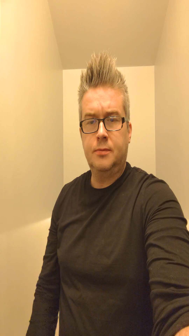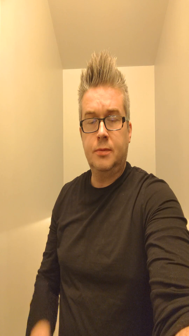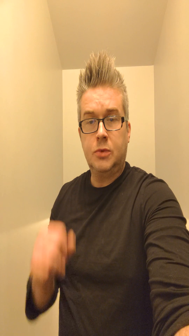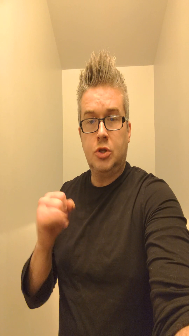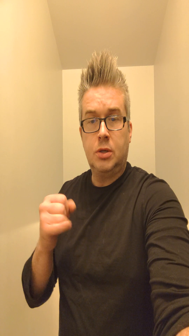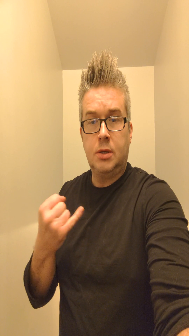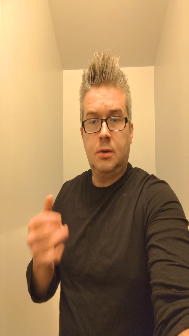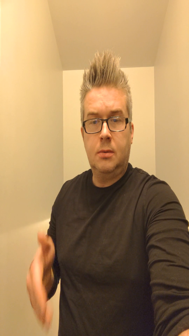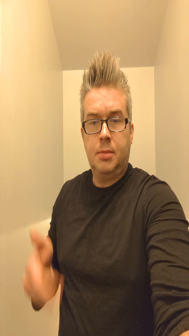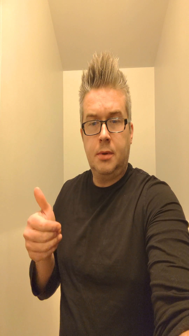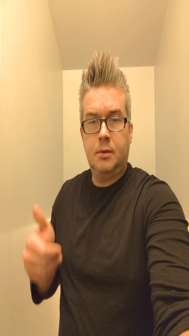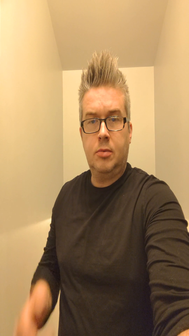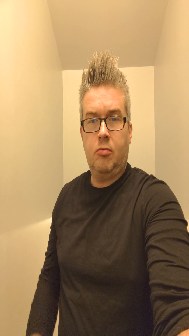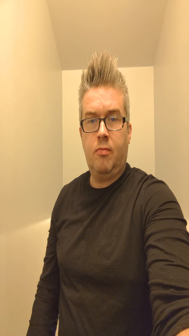jeans